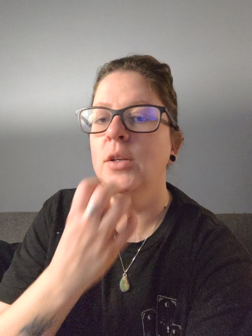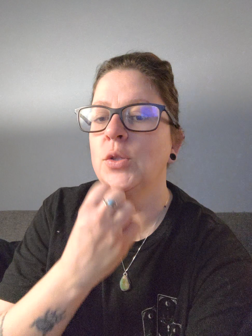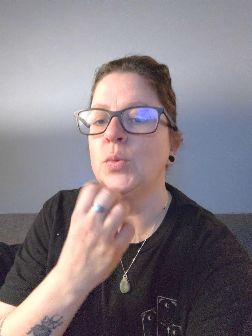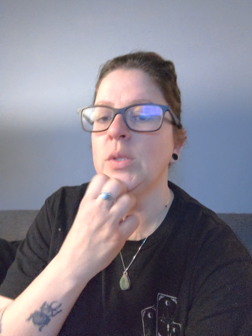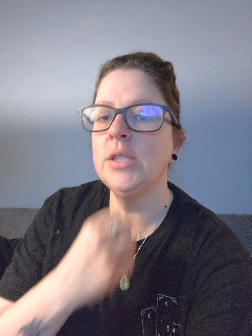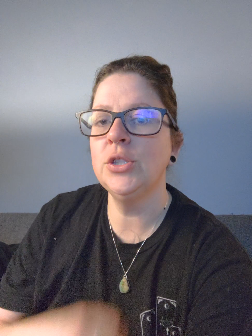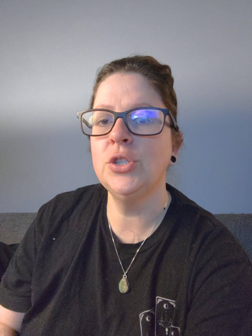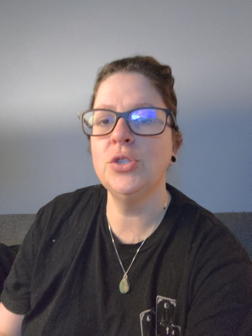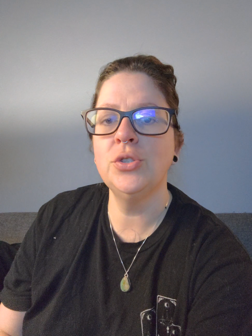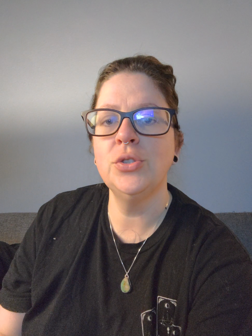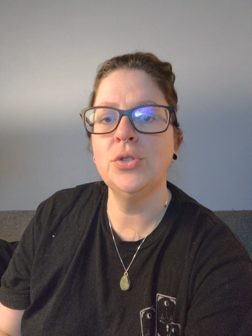underwear